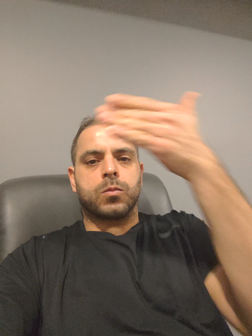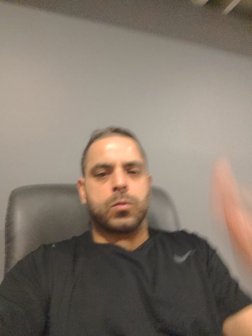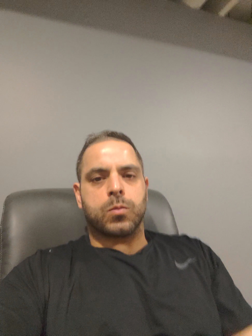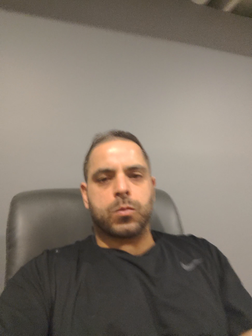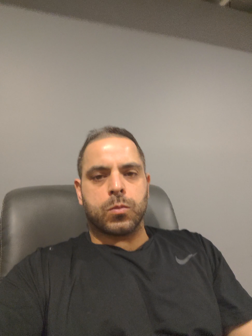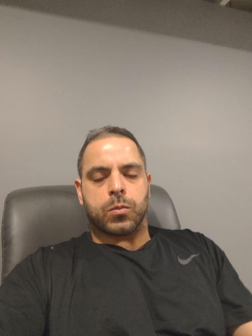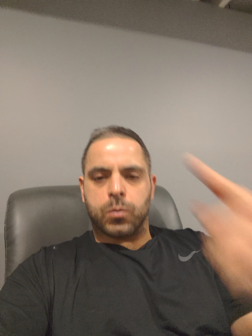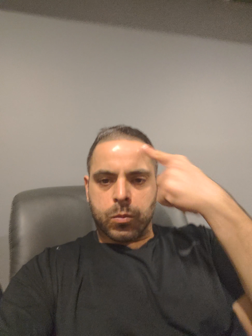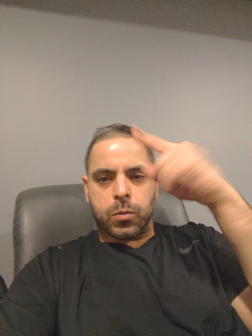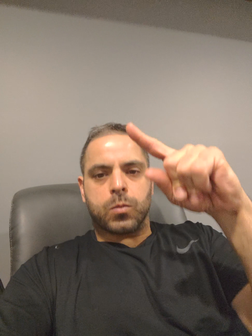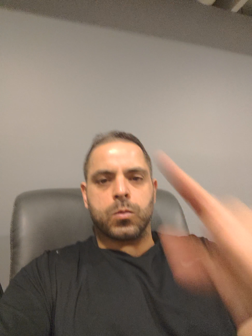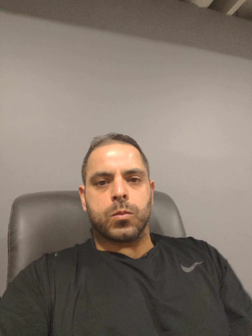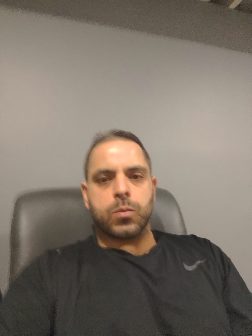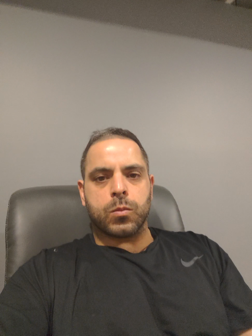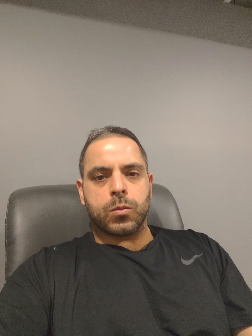for